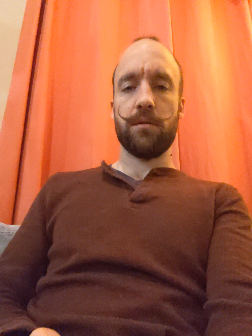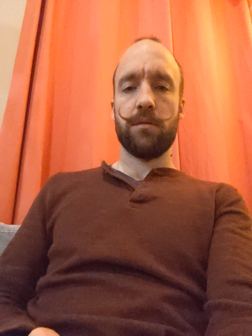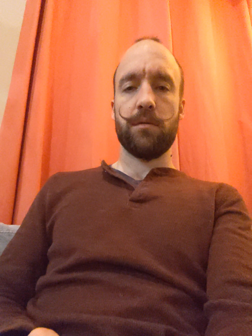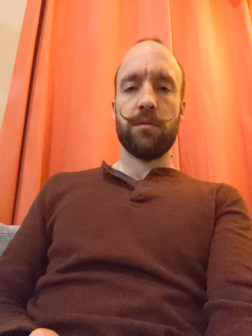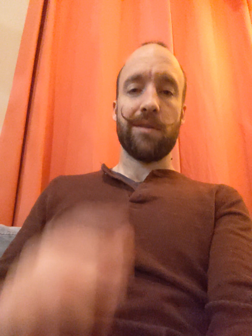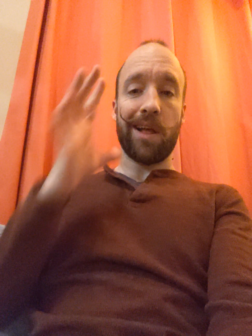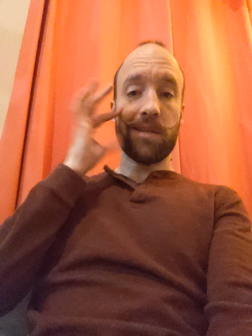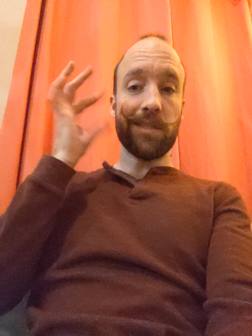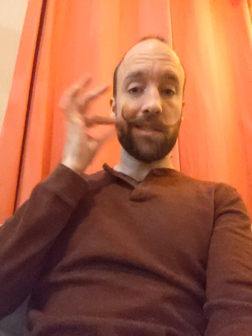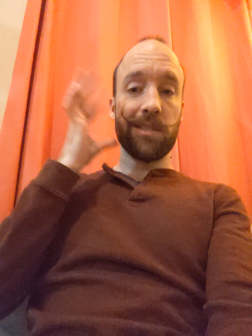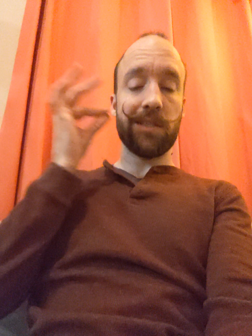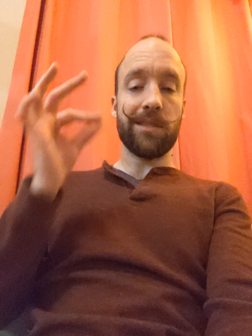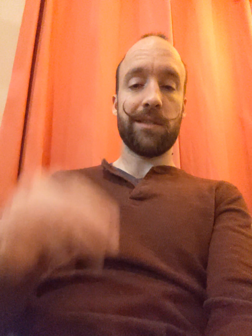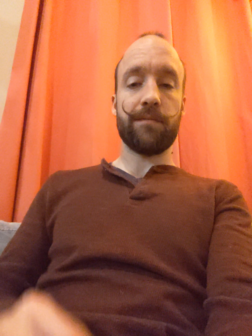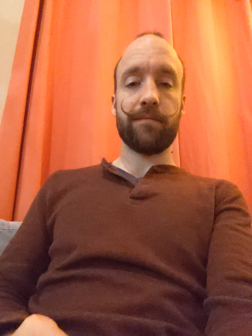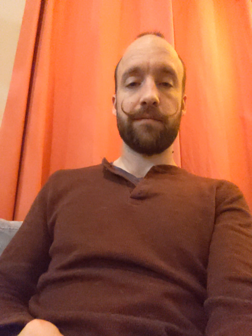cat